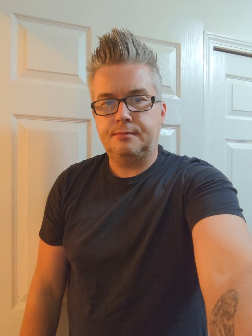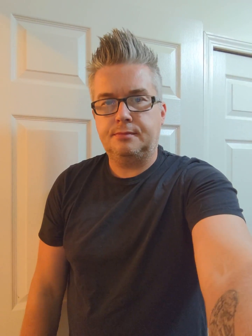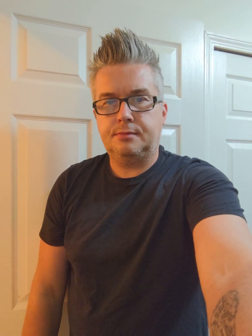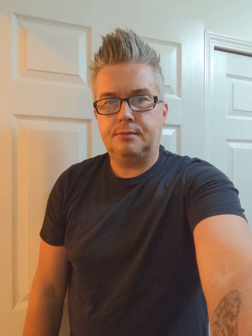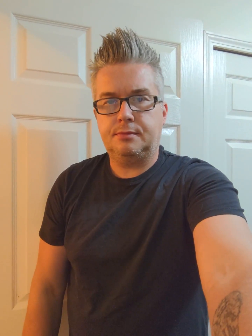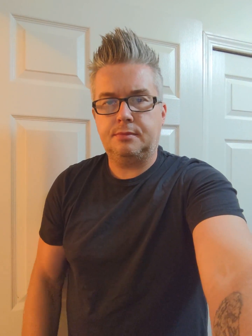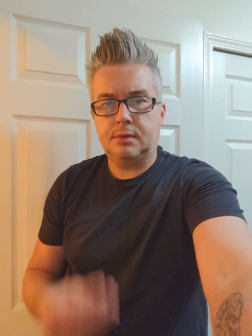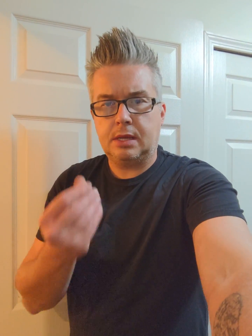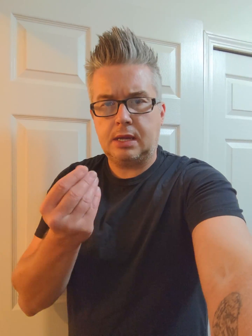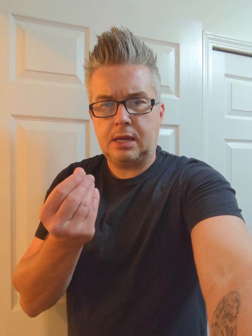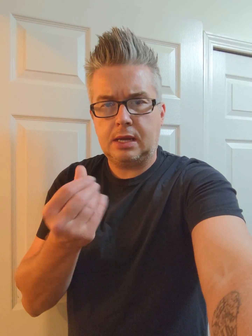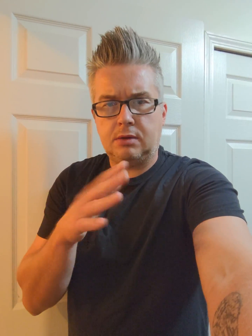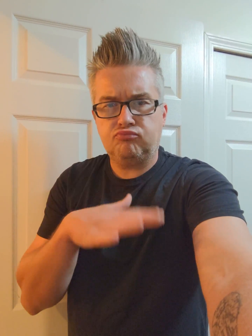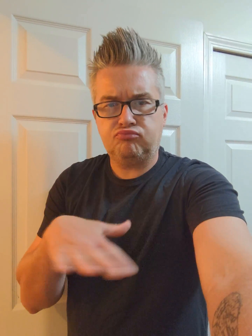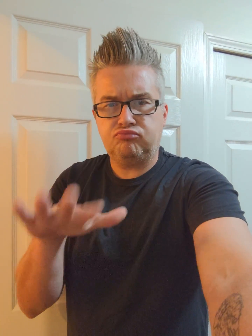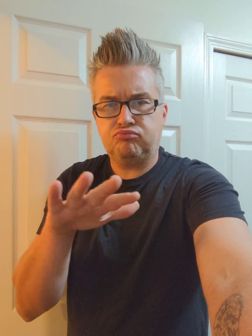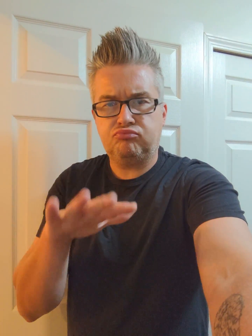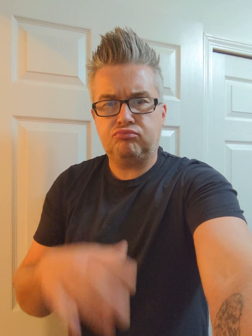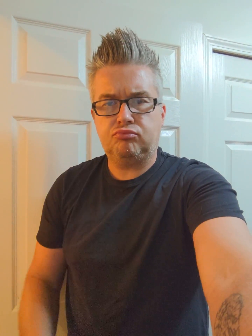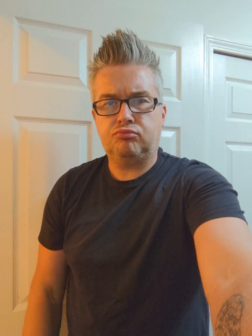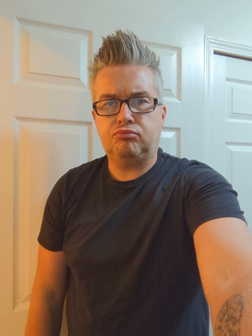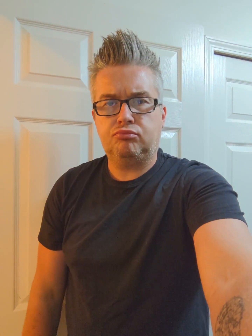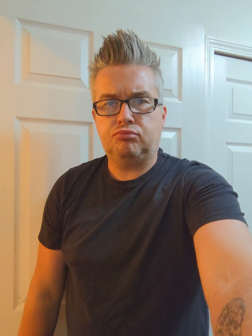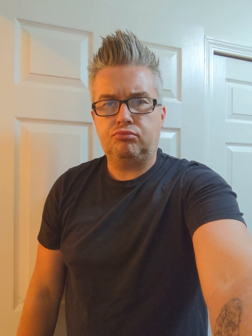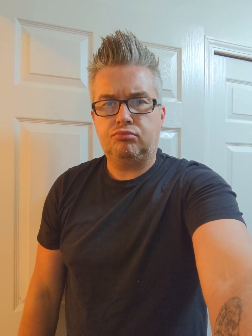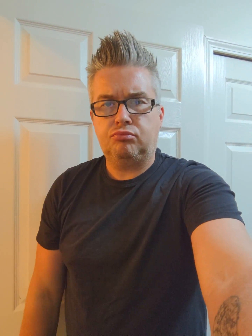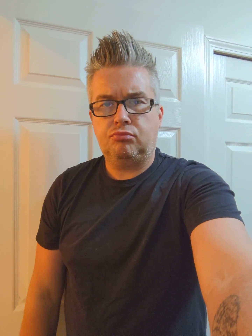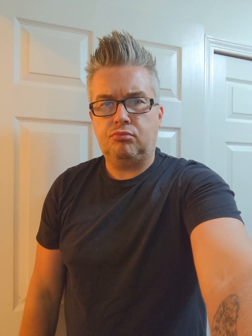garden